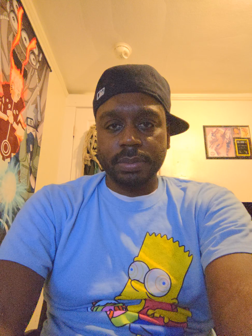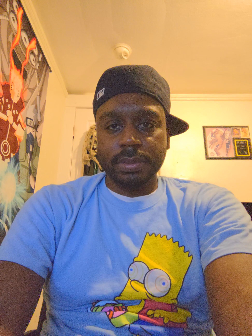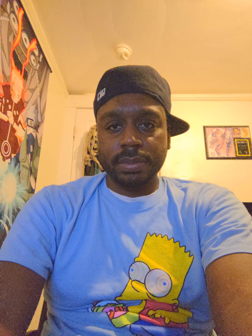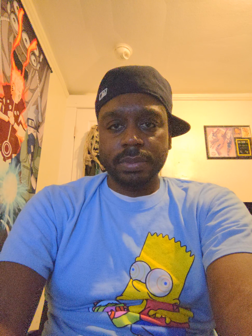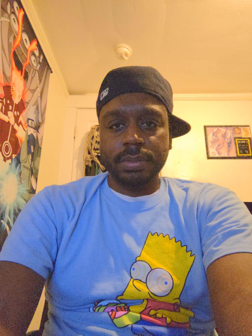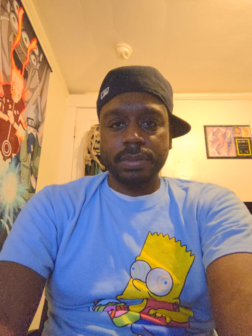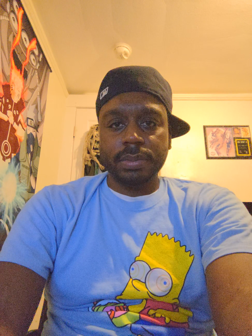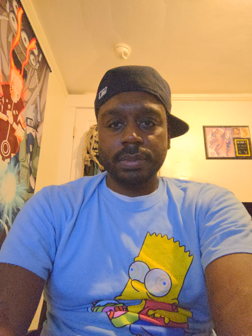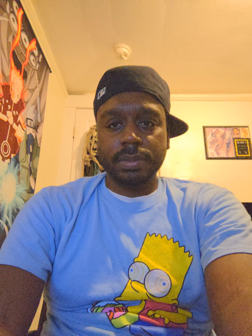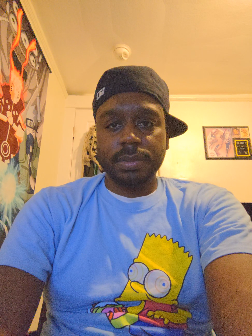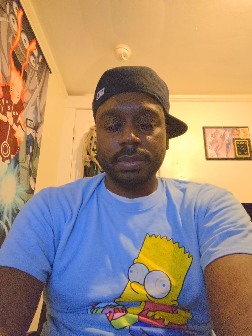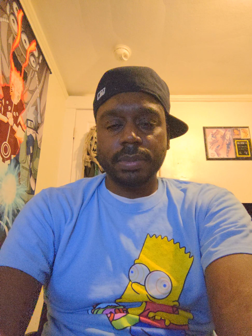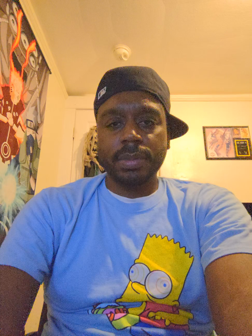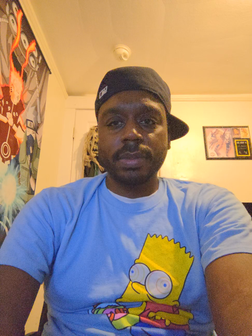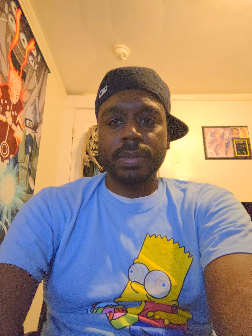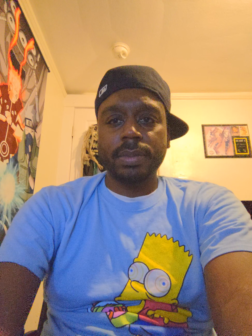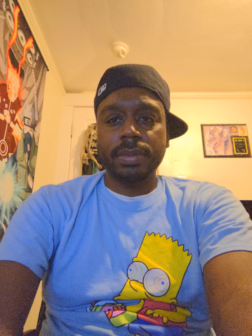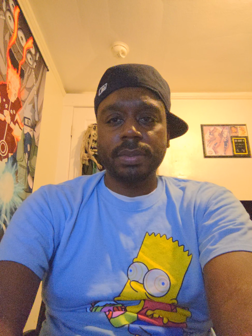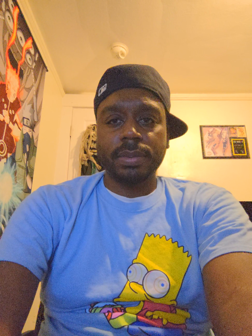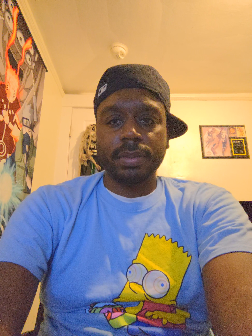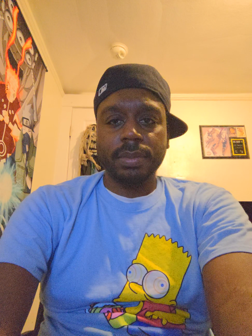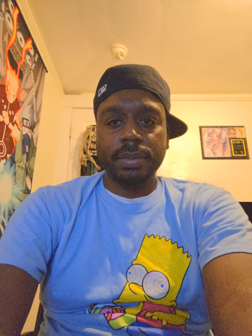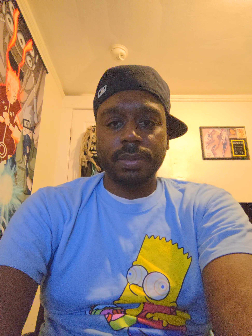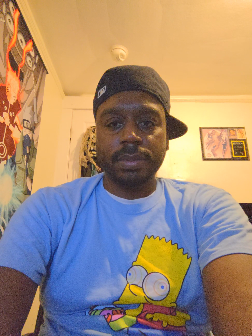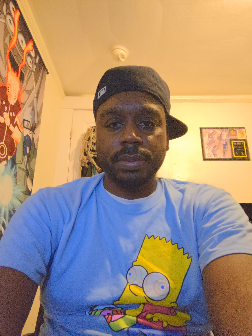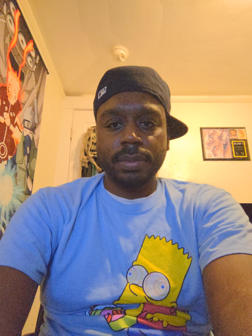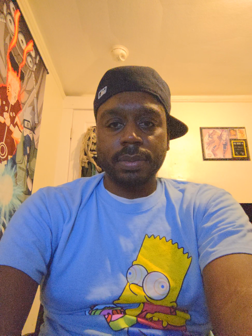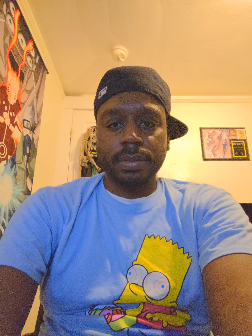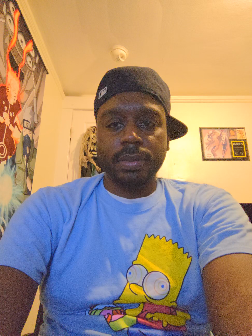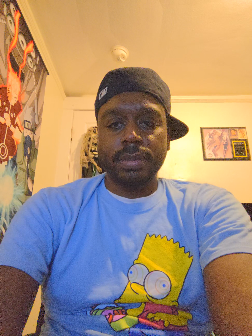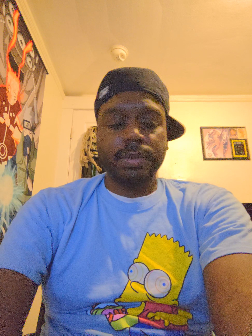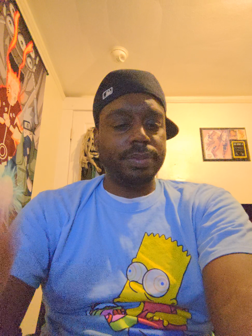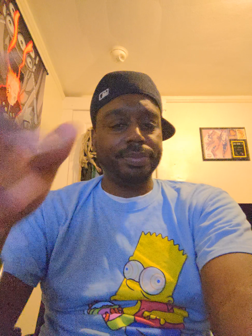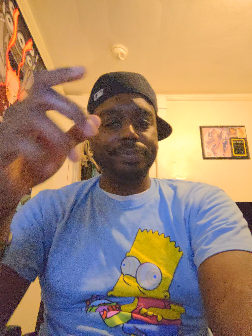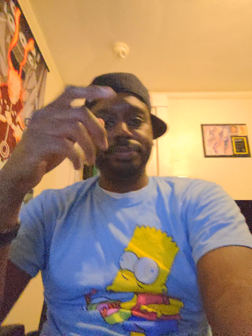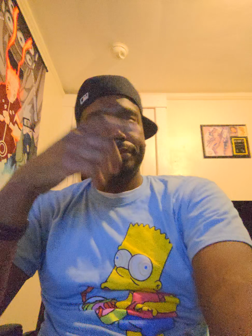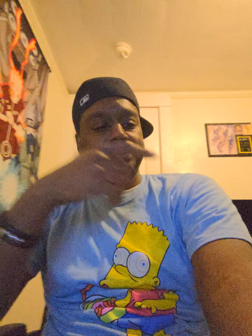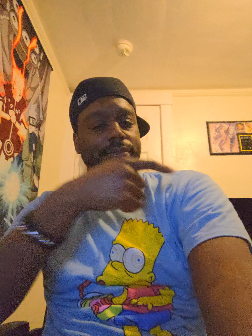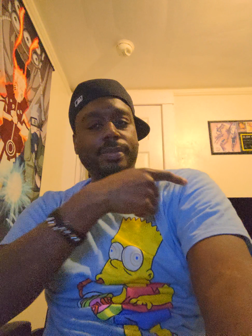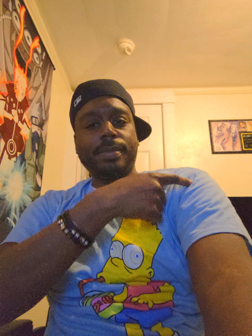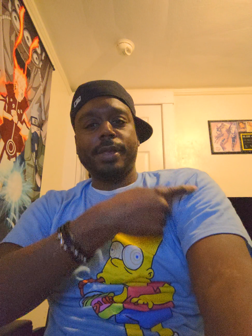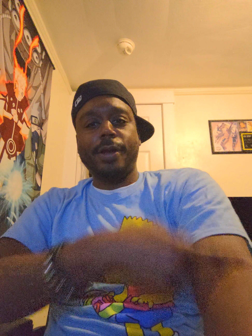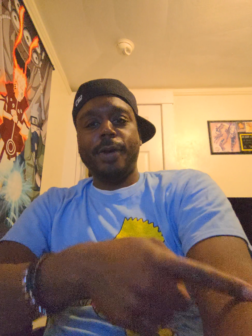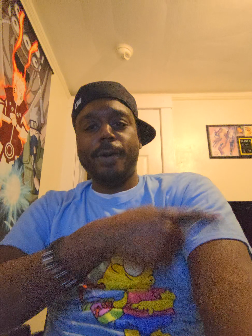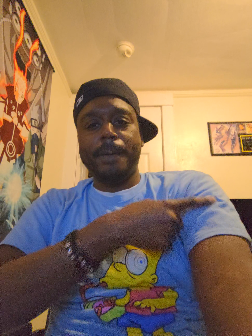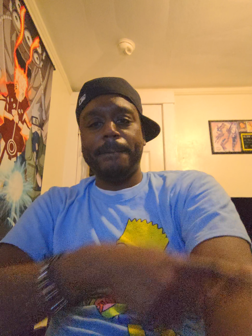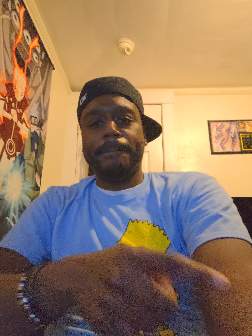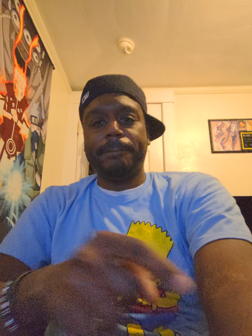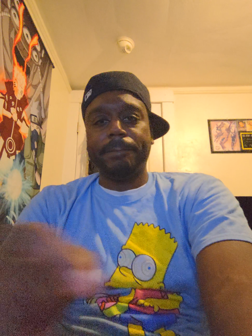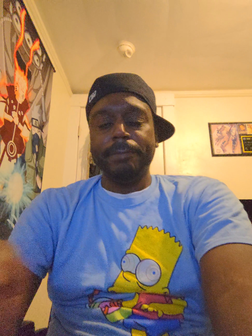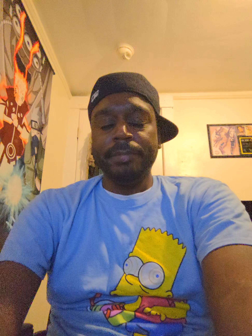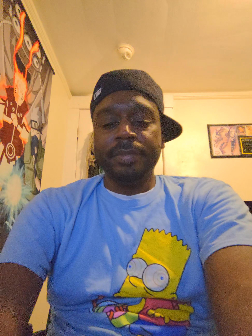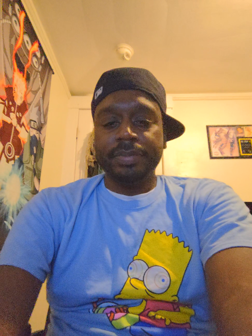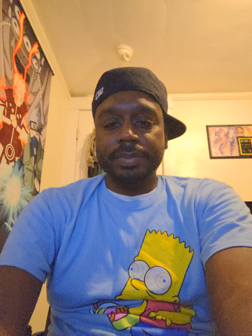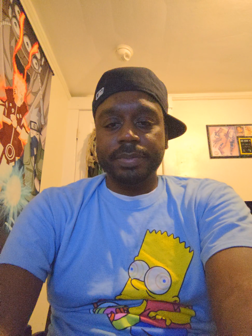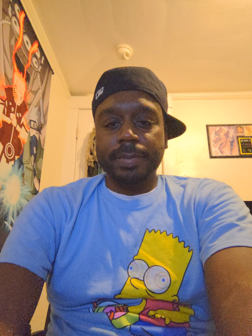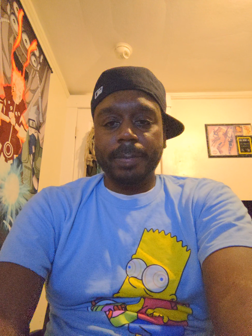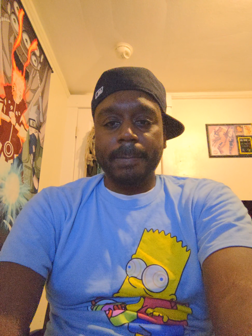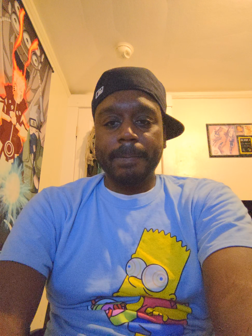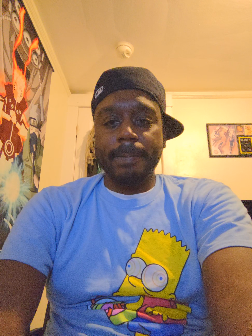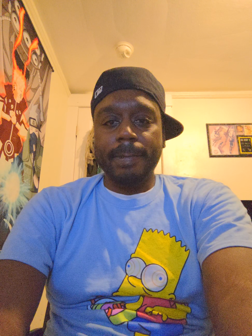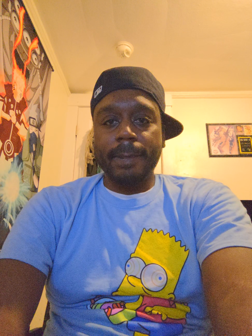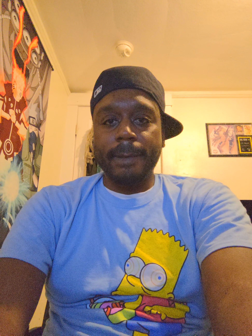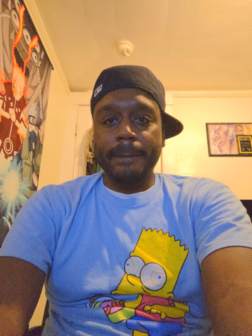arm